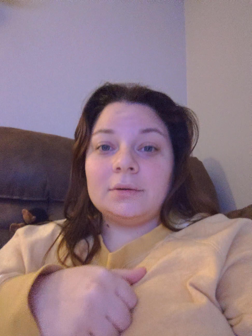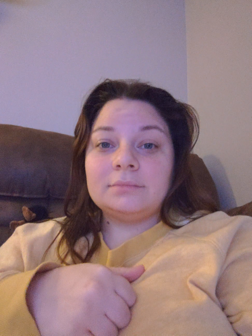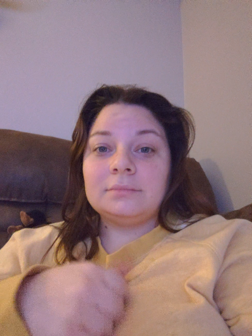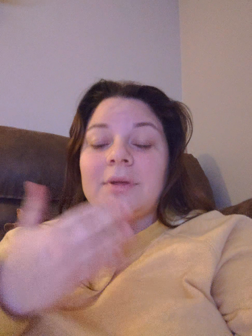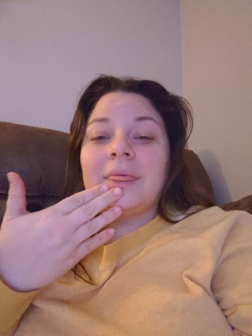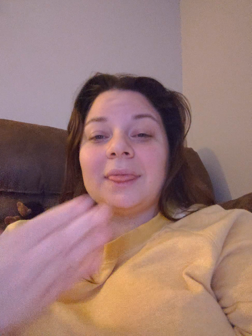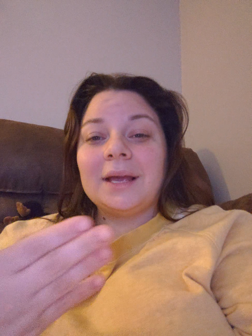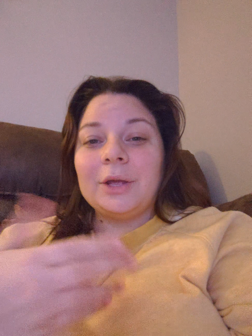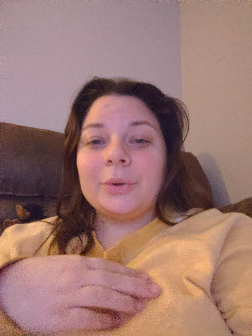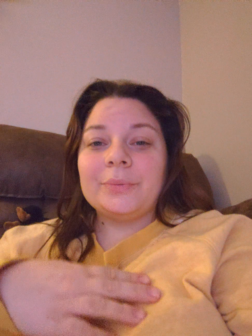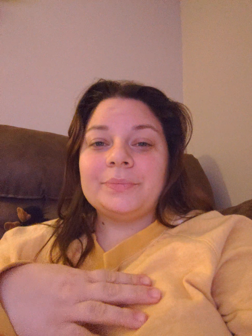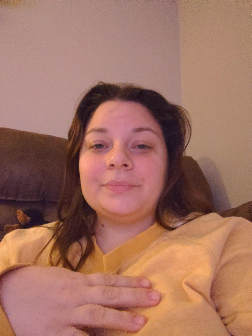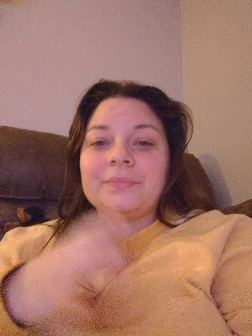thank you